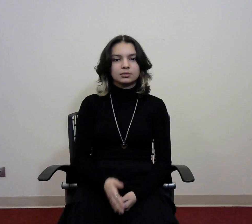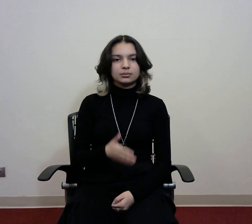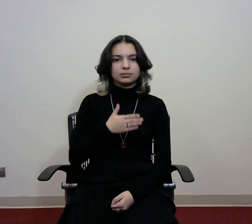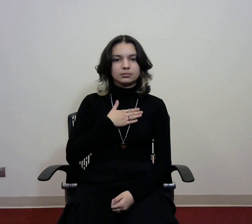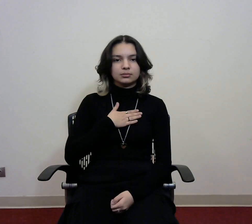mən